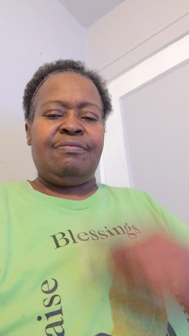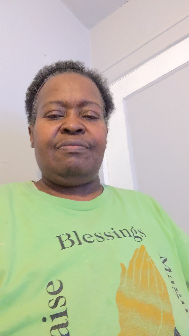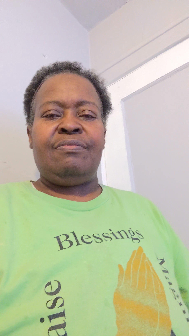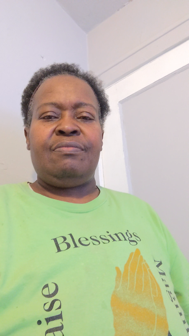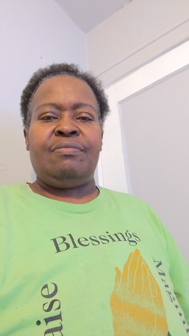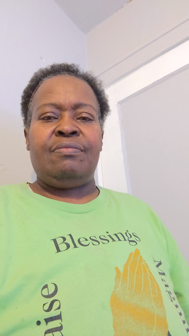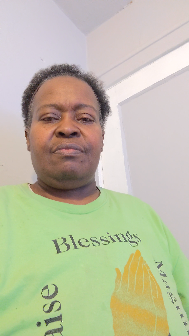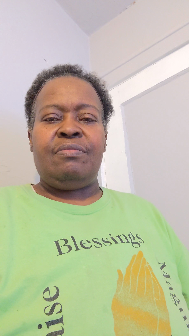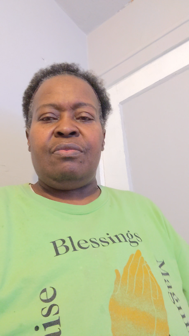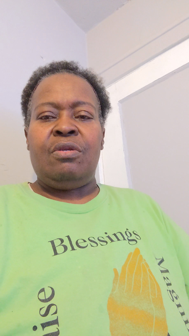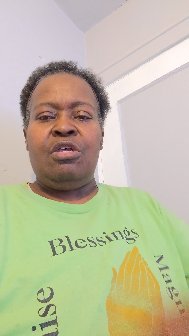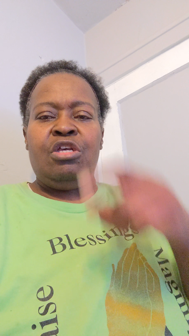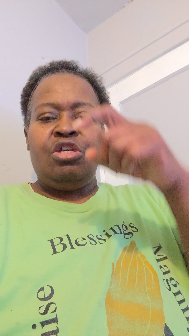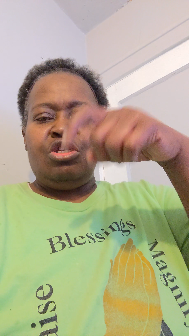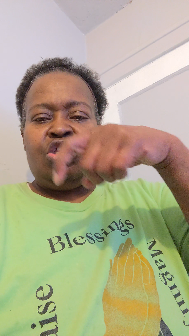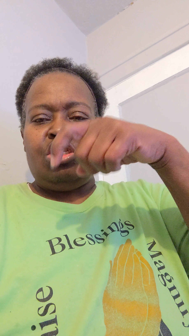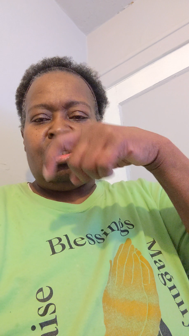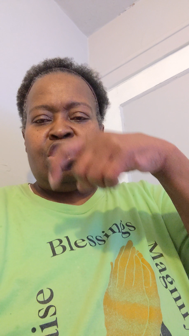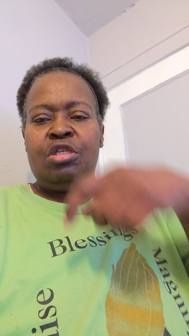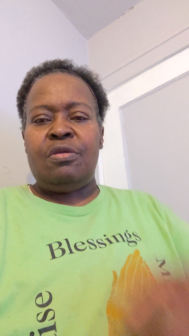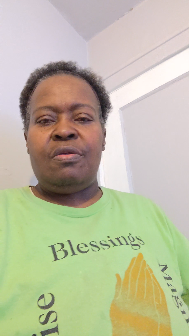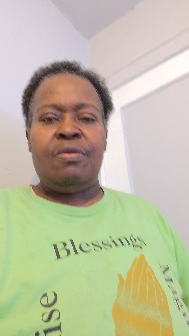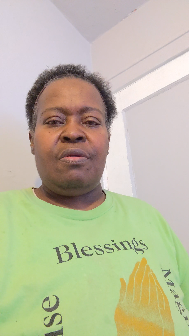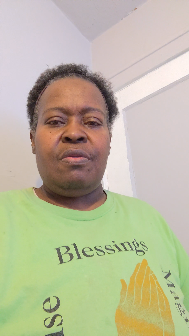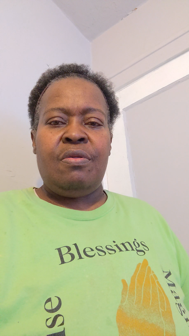should